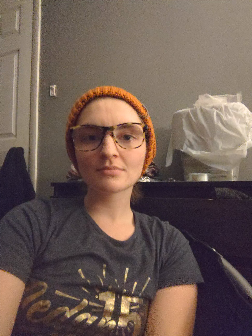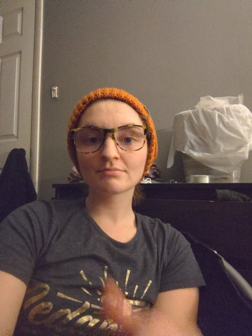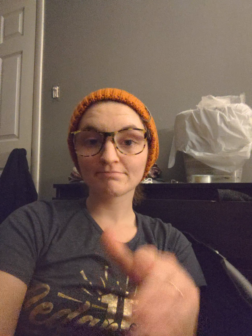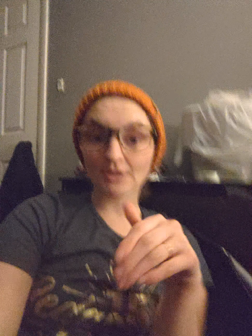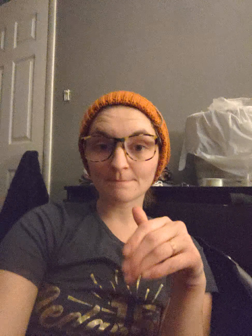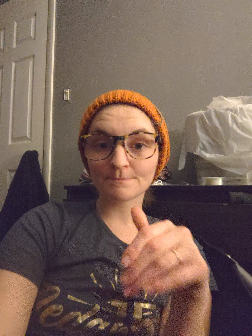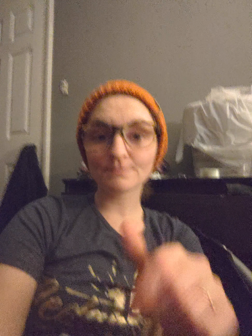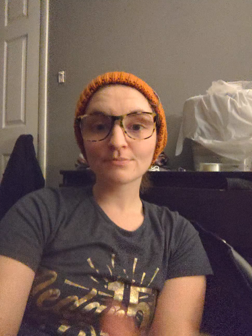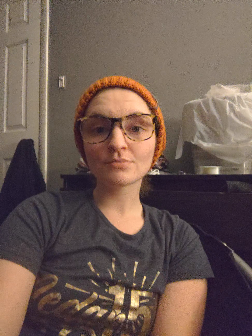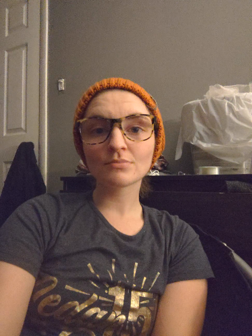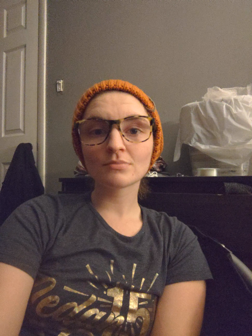jeans